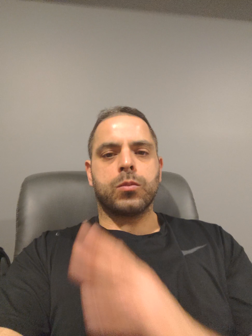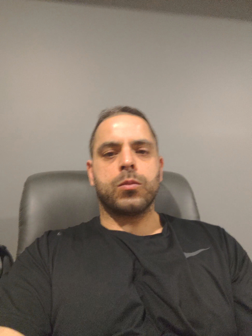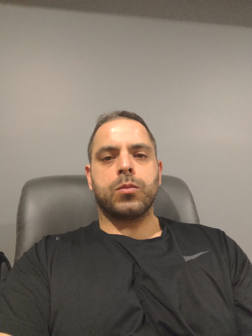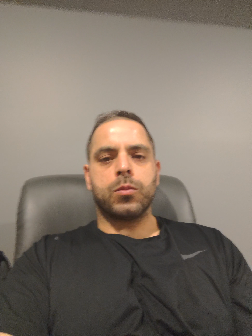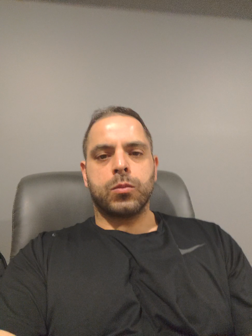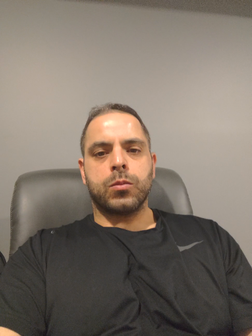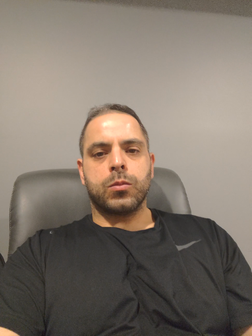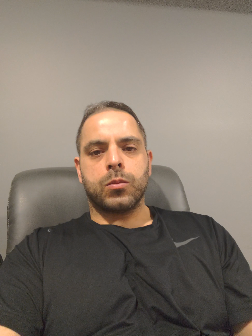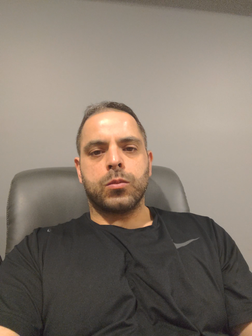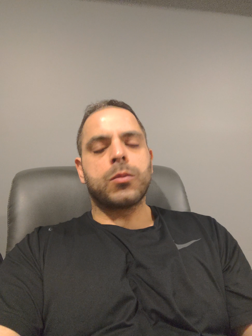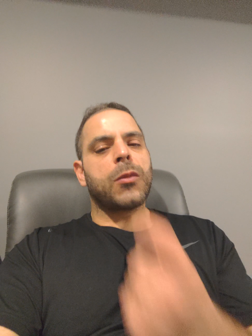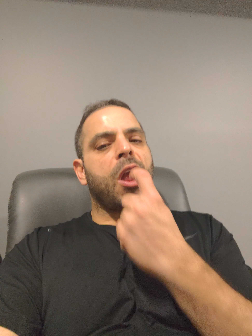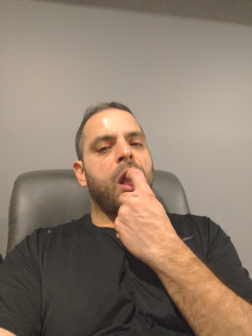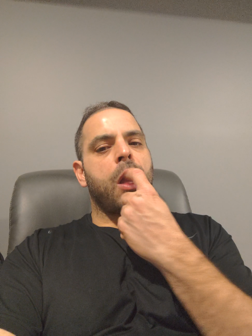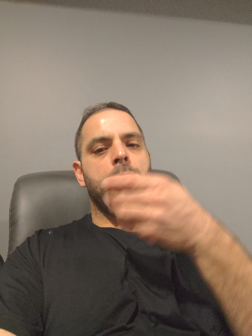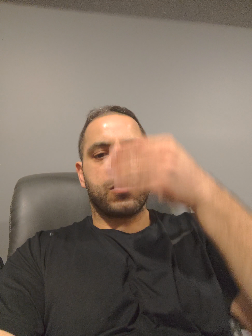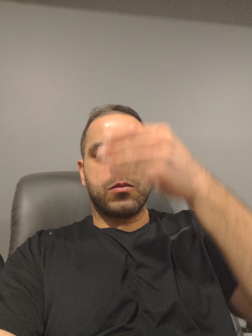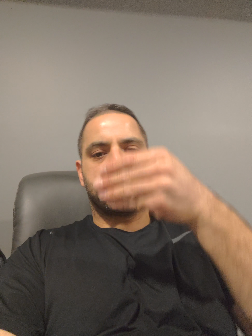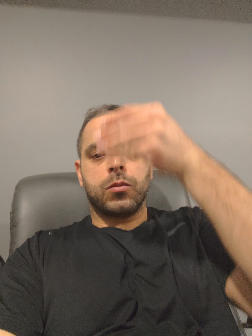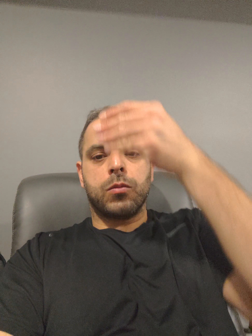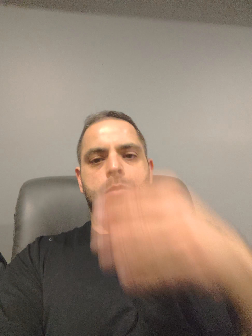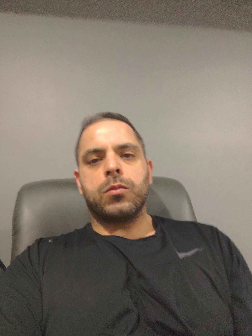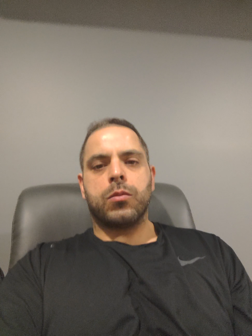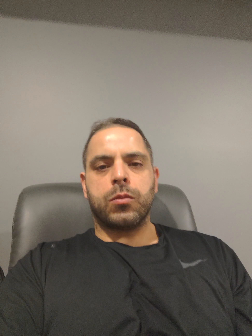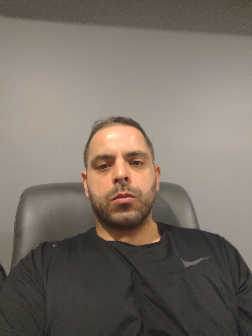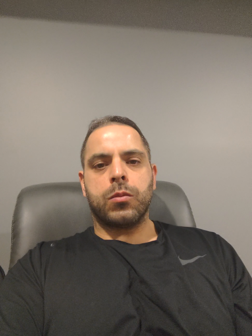window